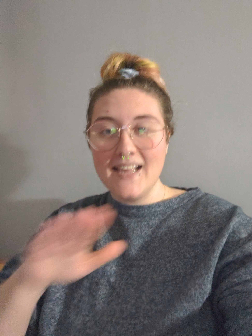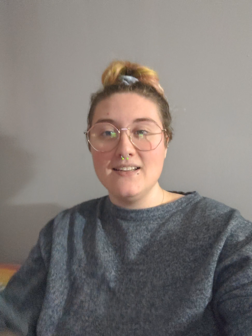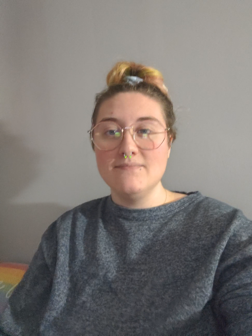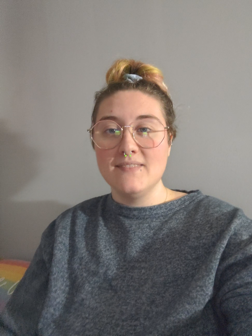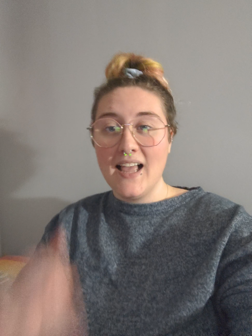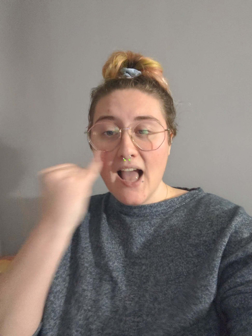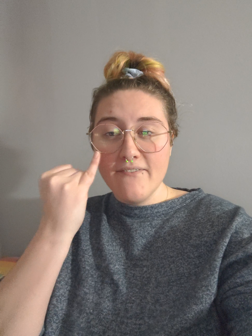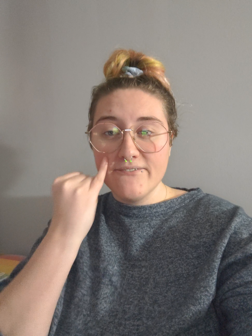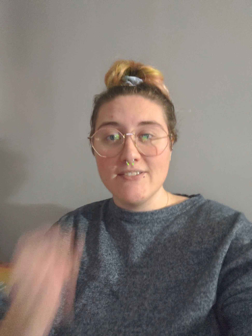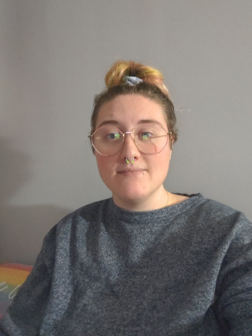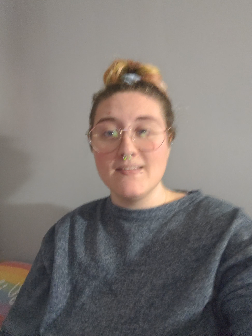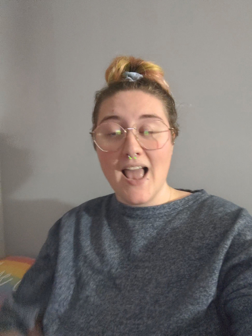if